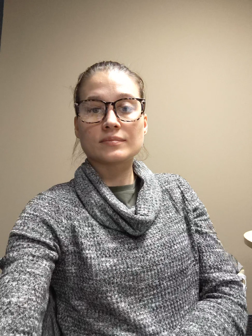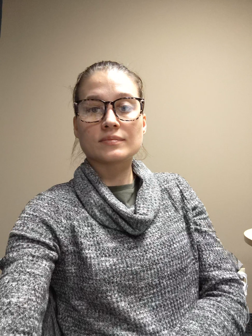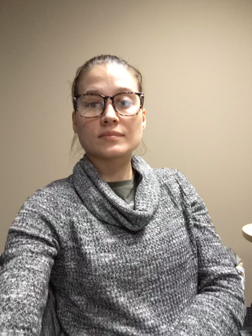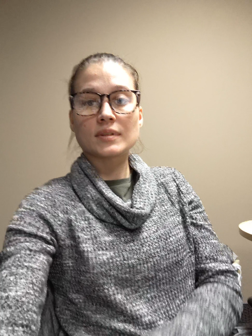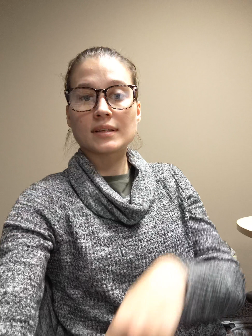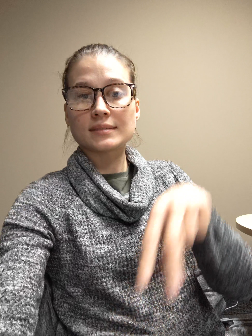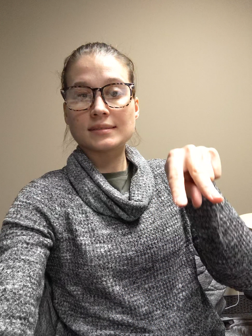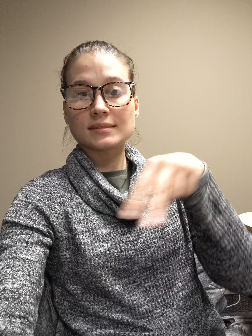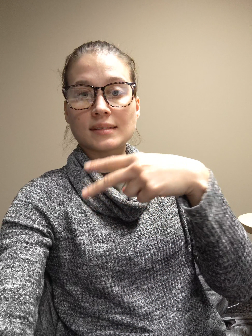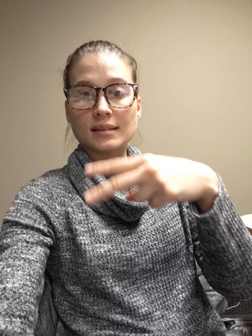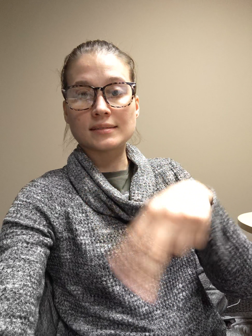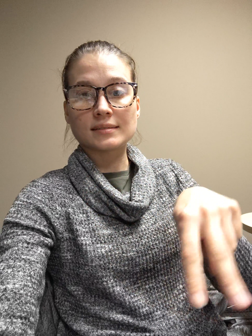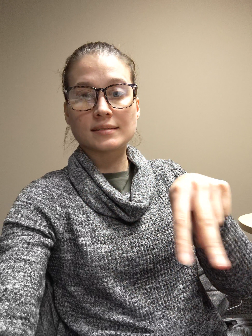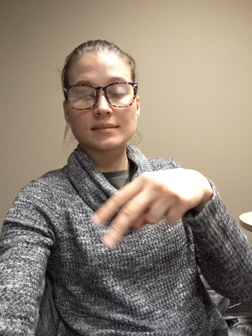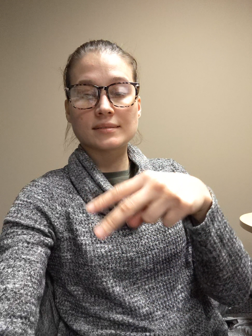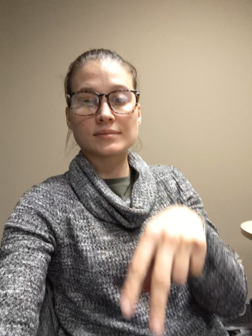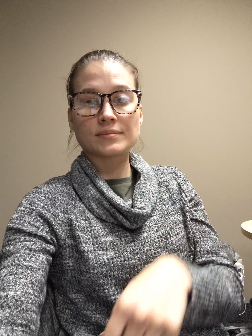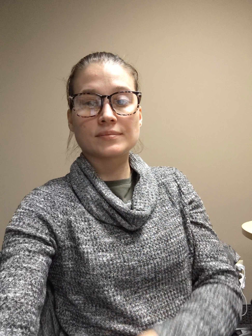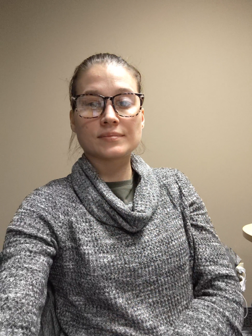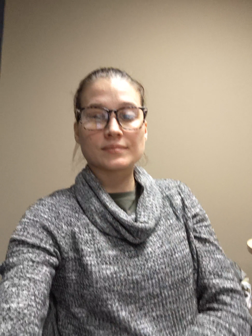dance